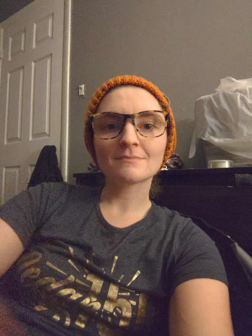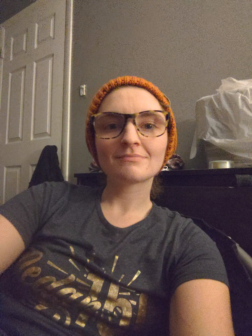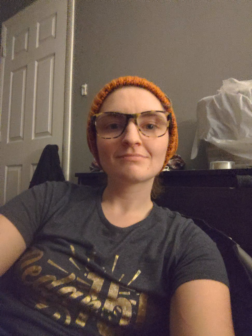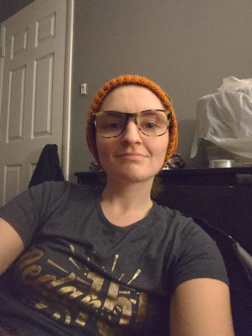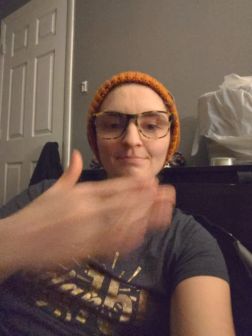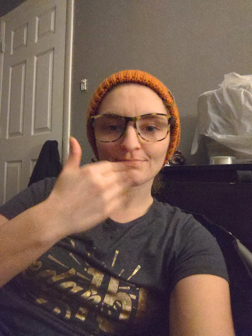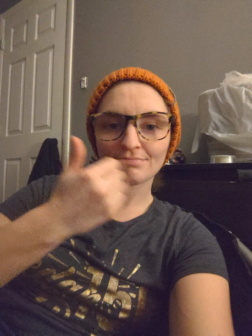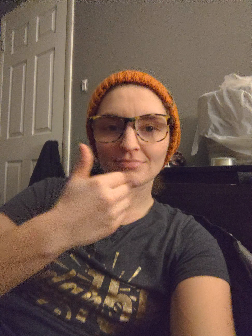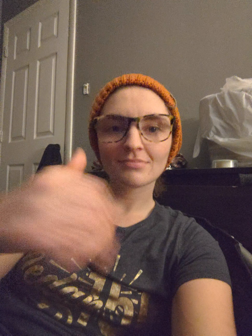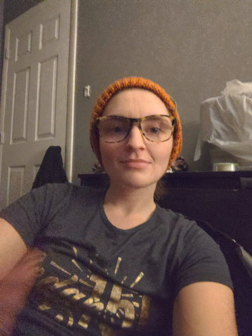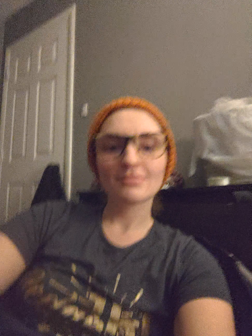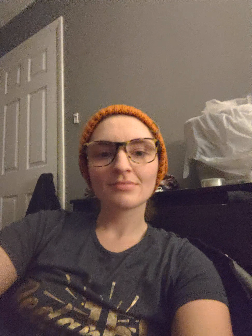napkin